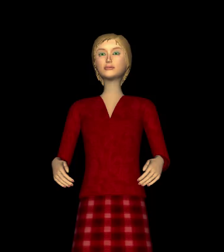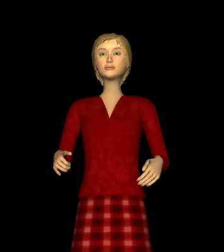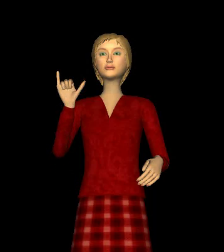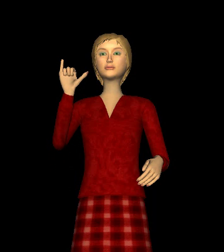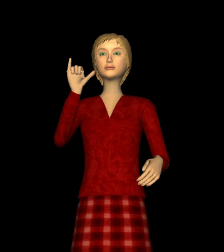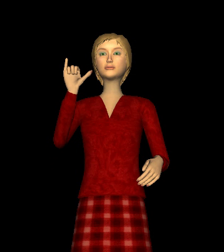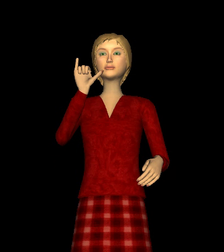من